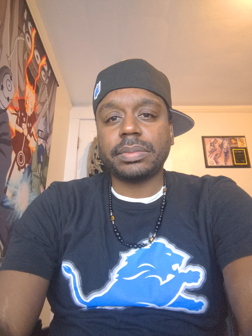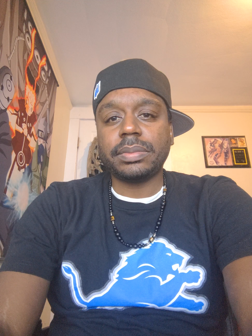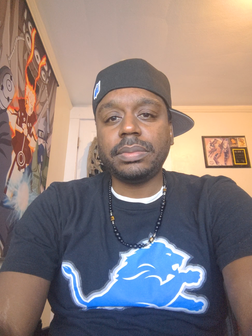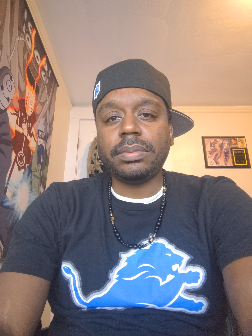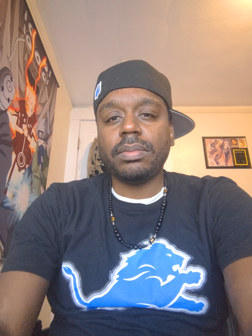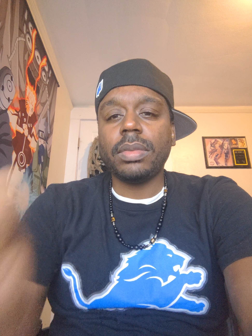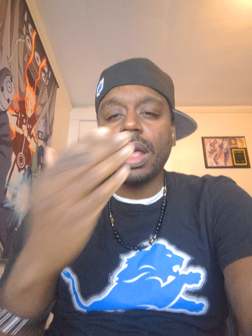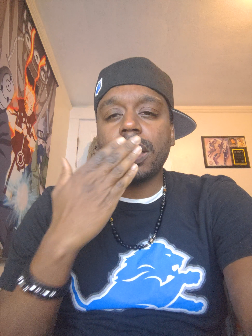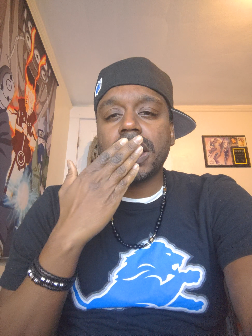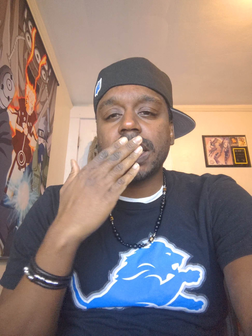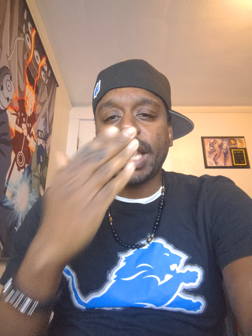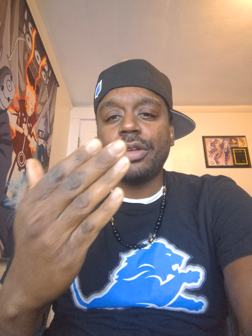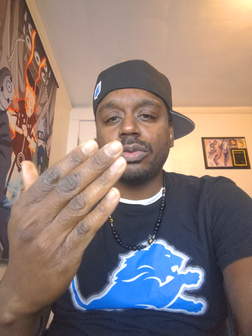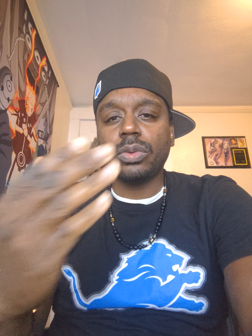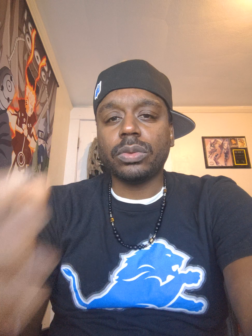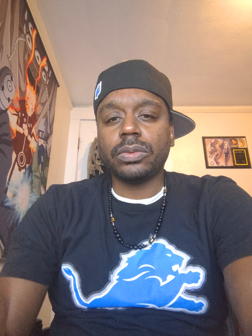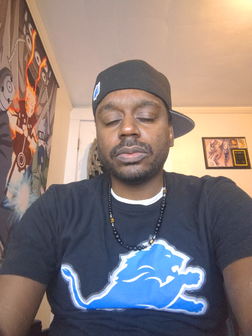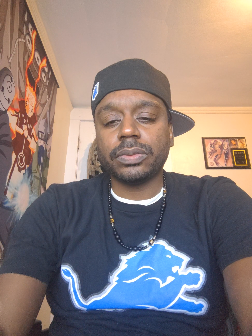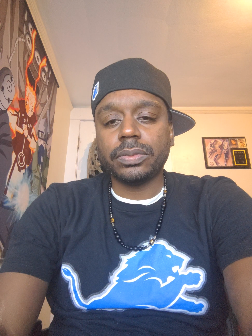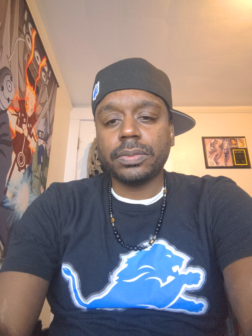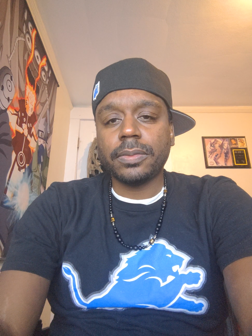thank you